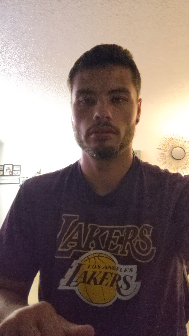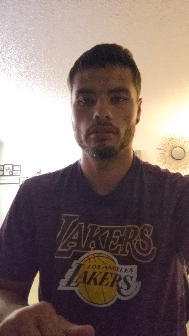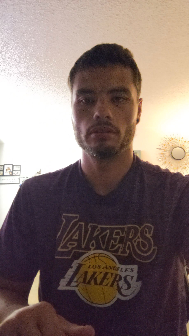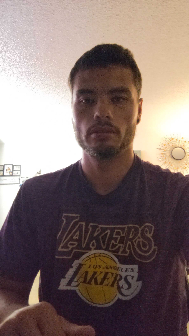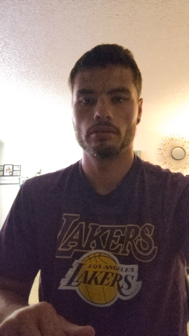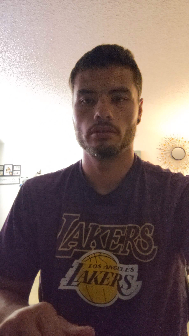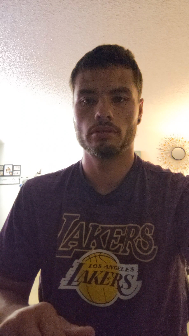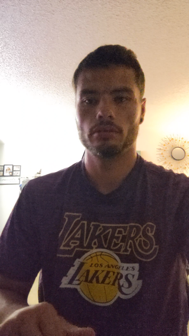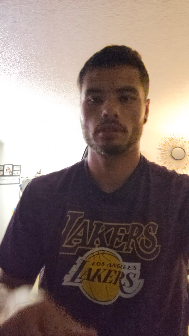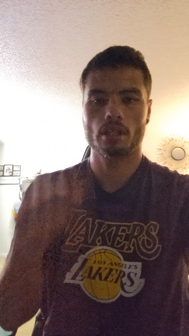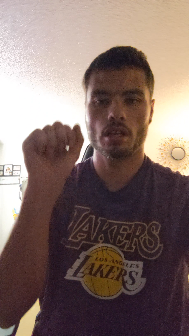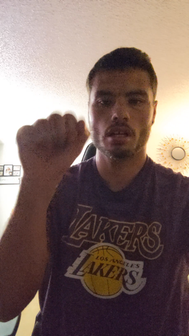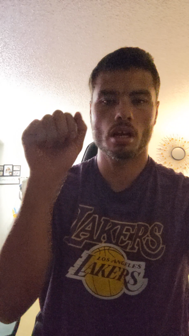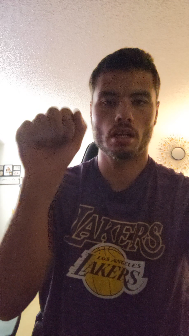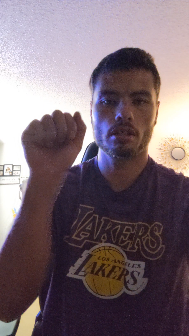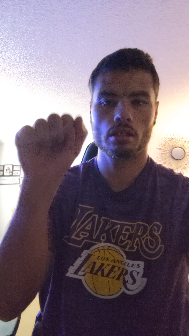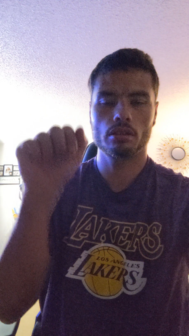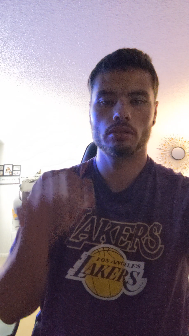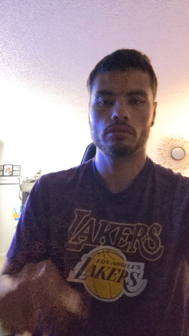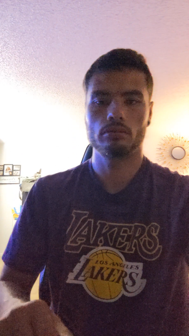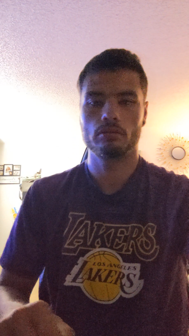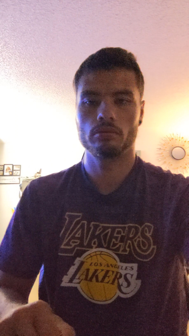knock